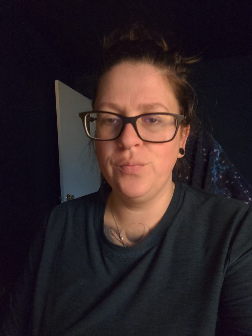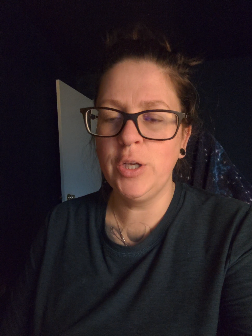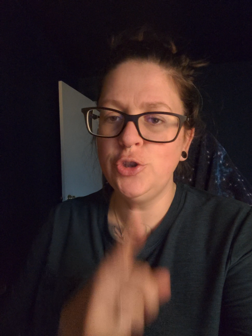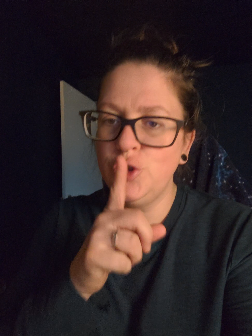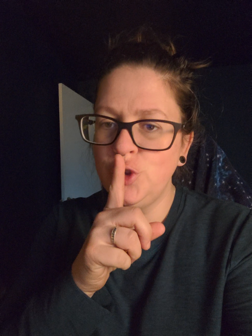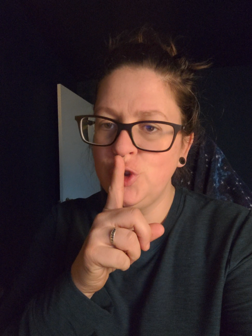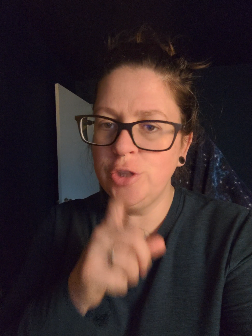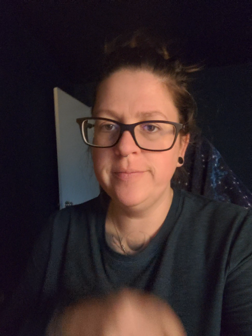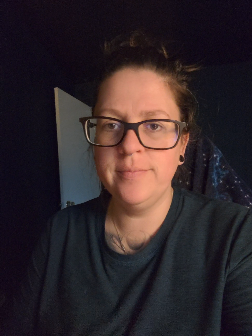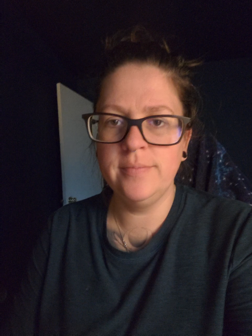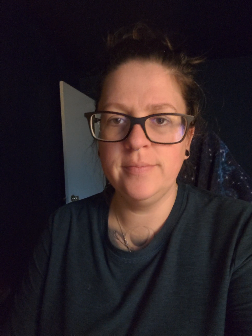shhh